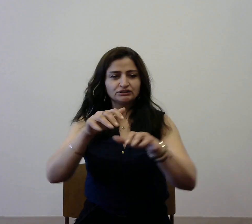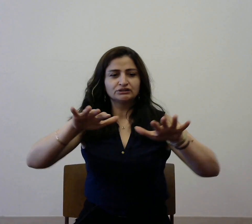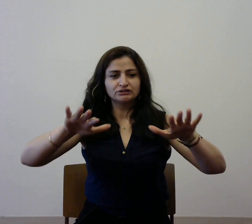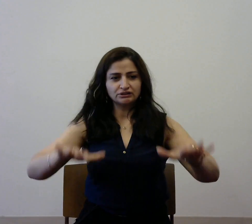yer